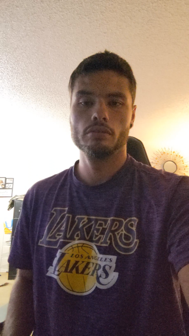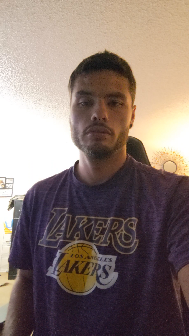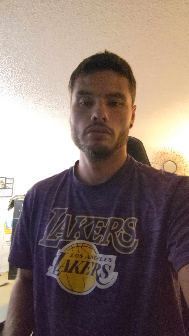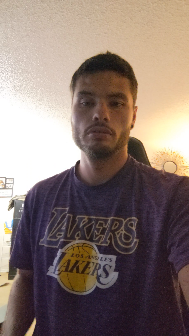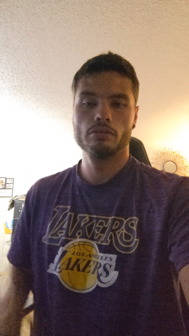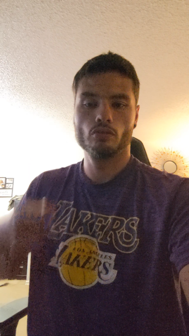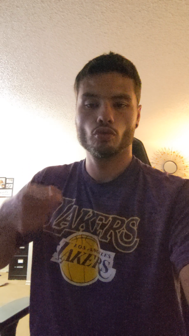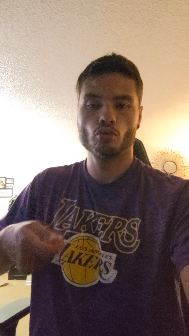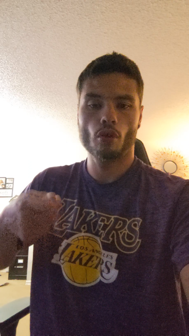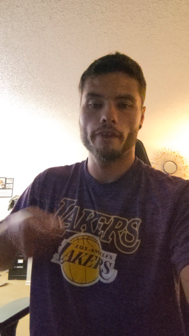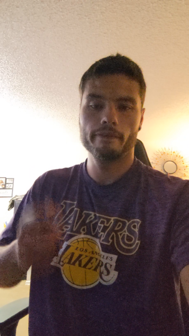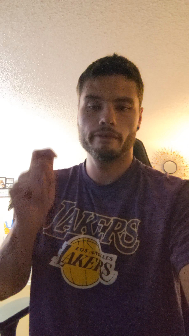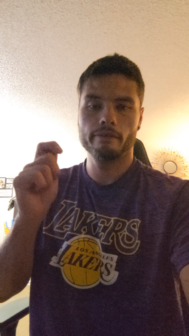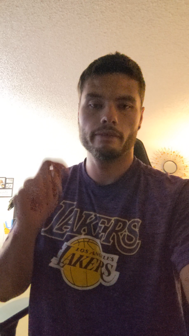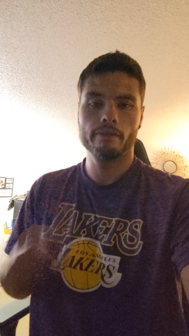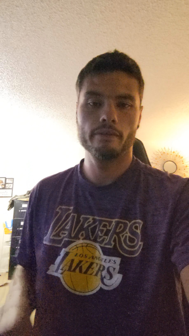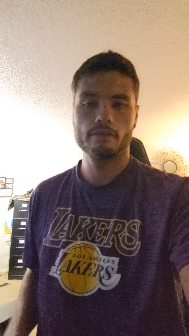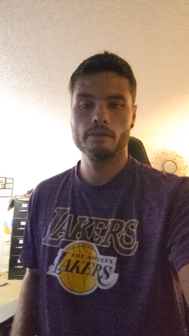shovel